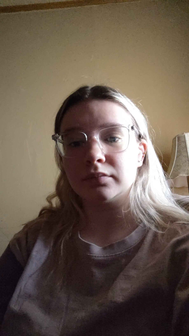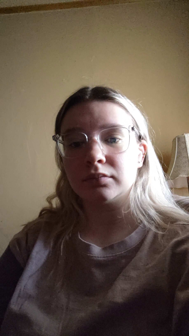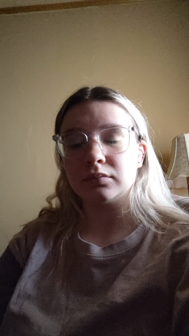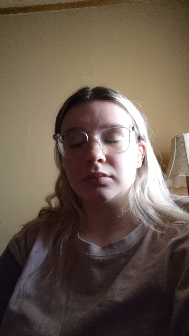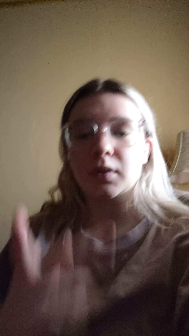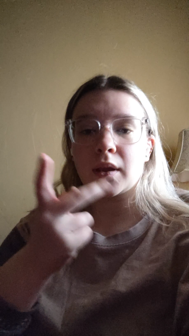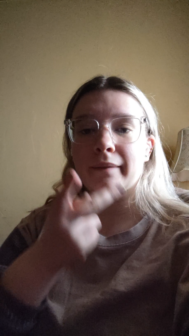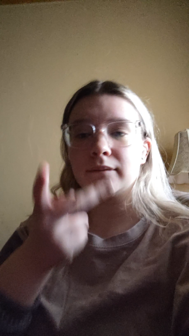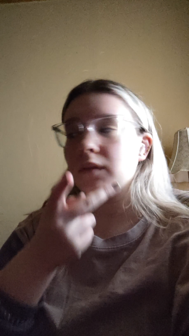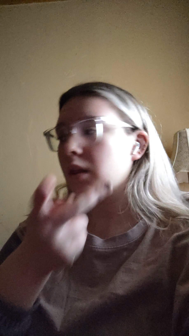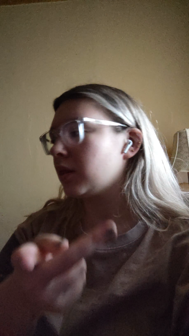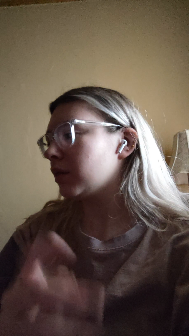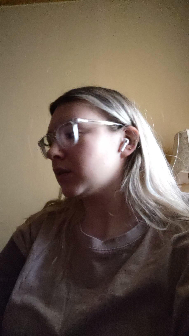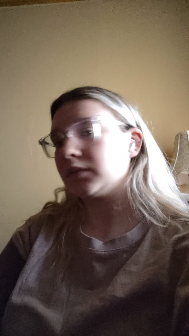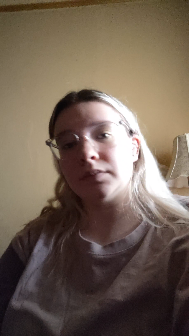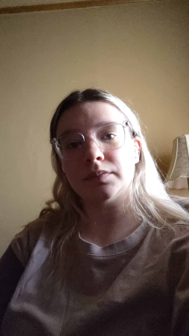careful